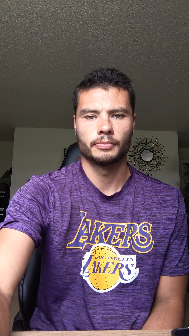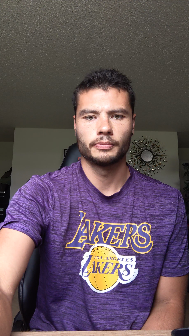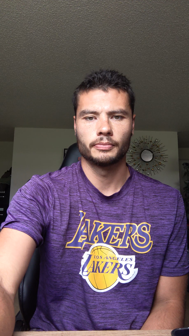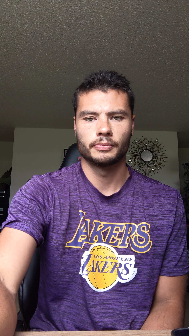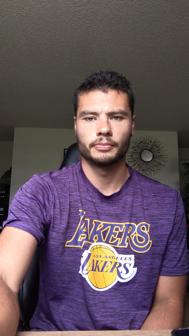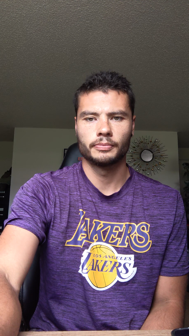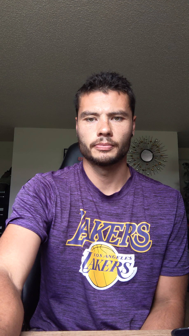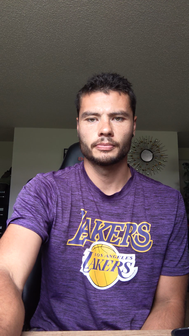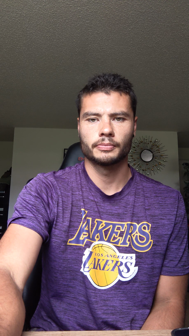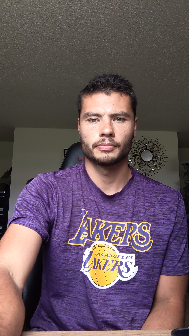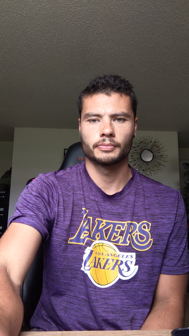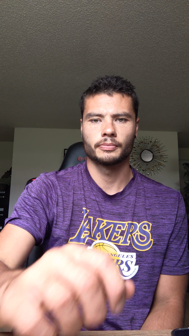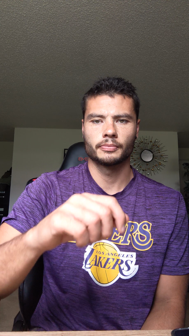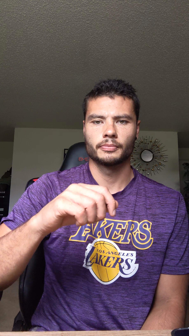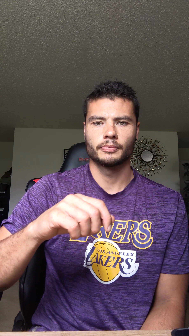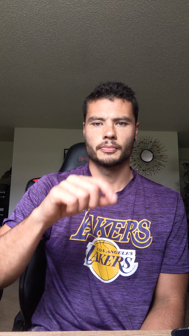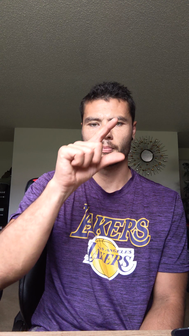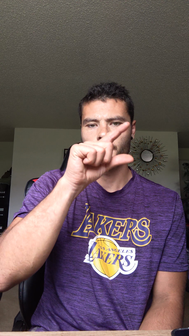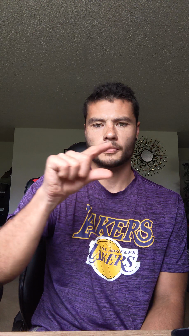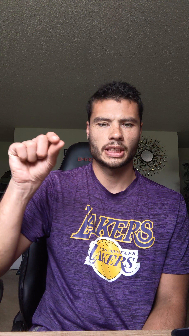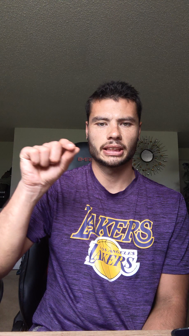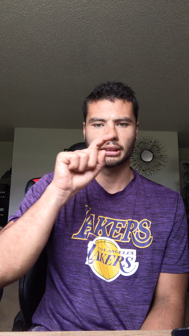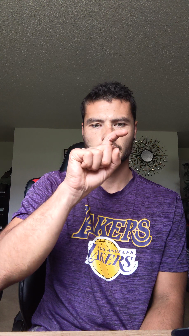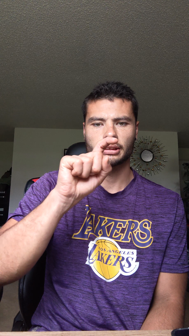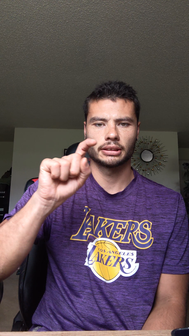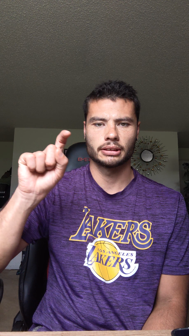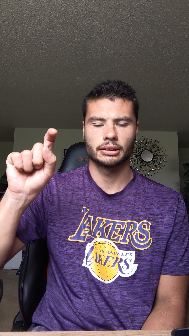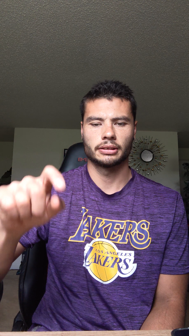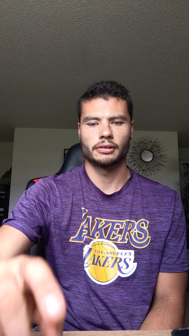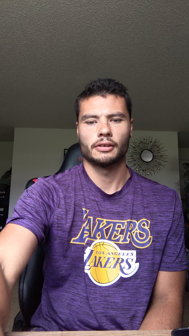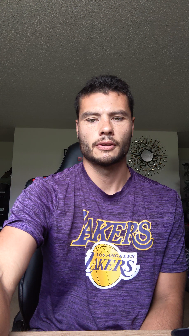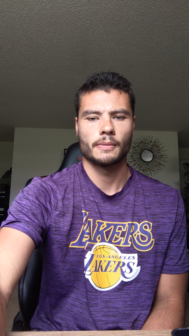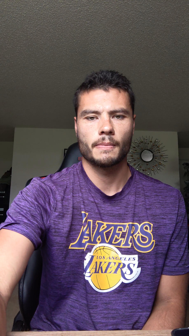peas